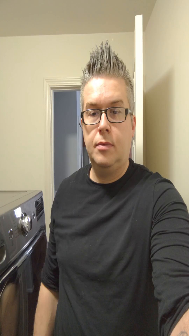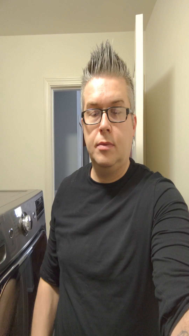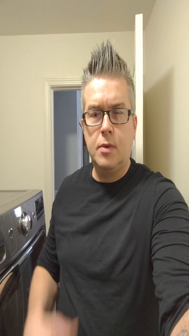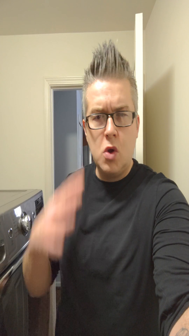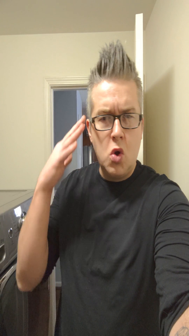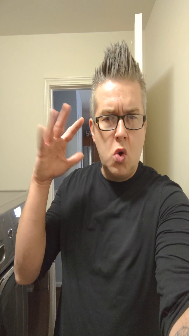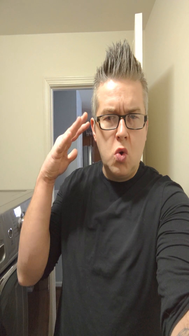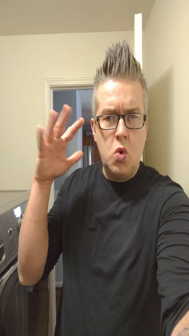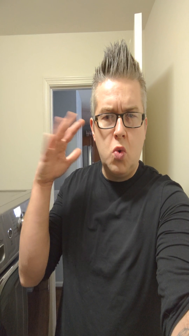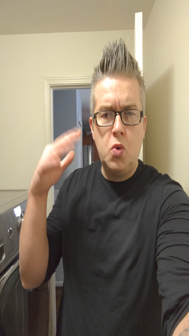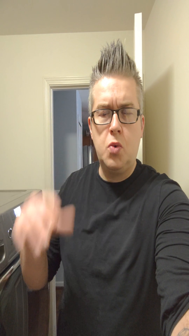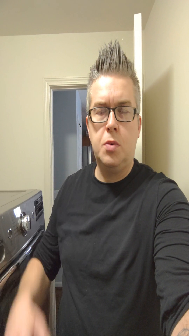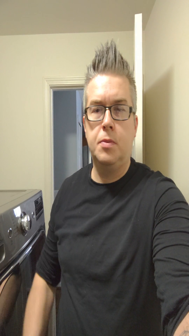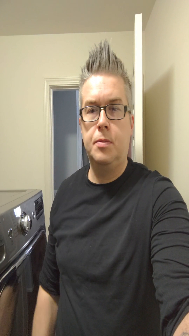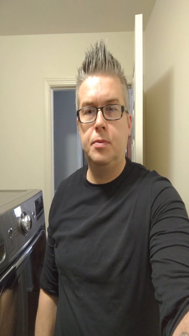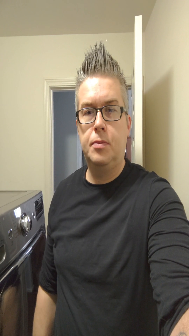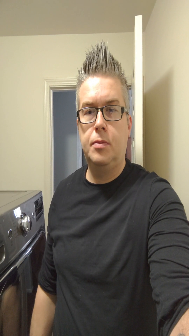noisy